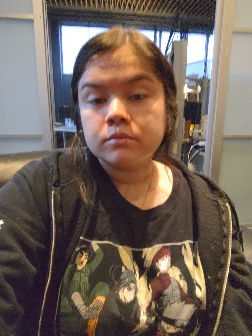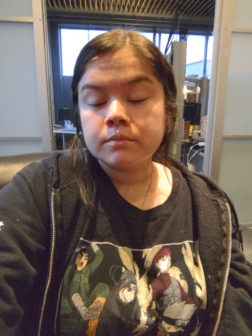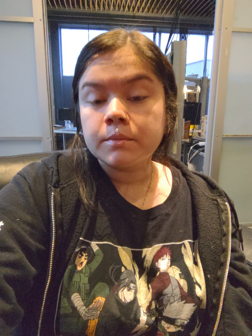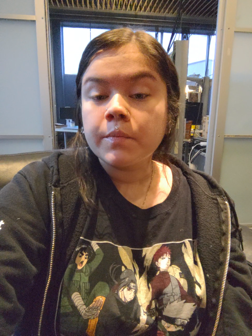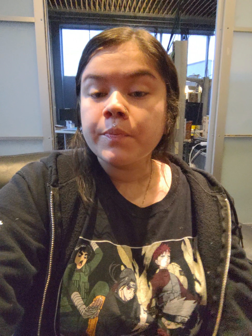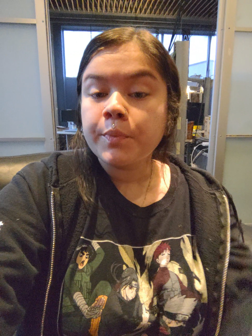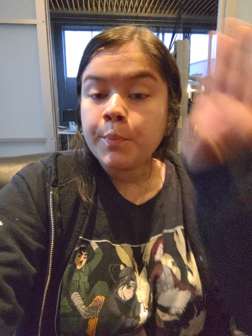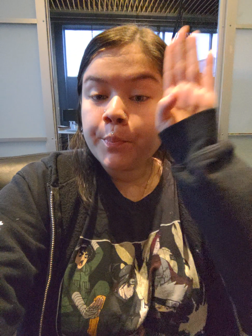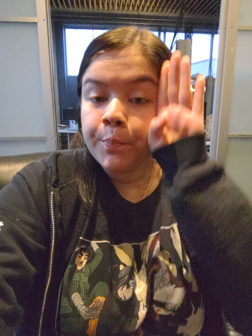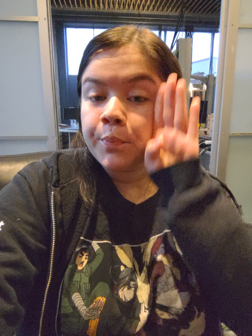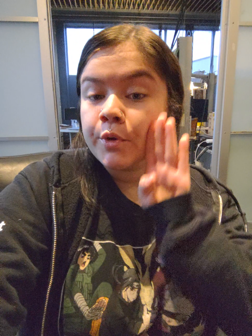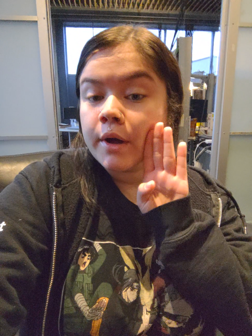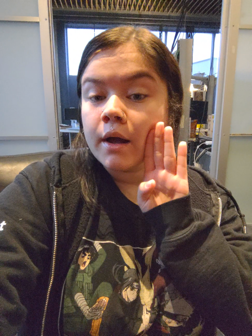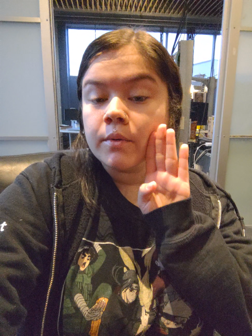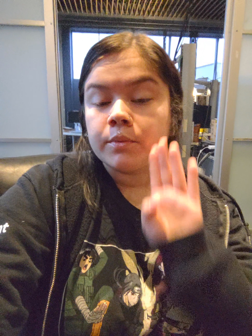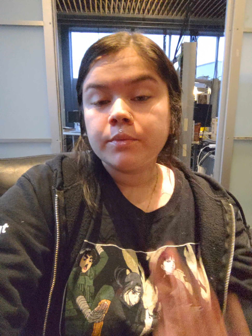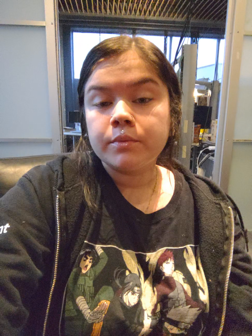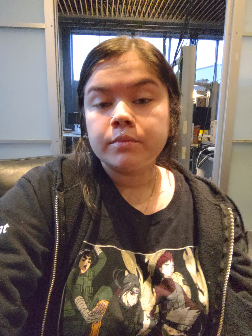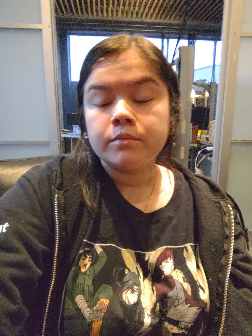brown